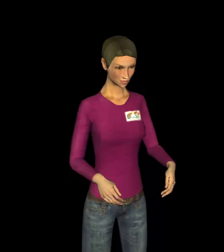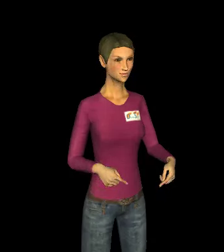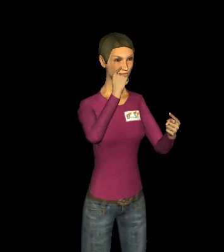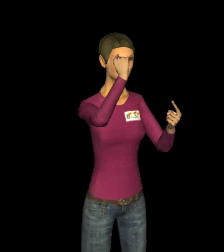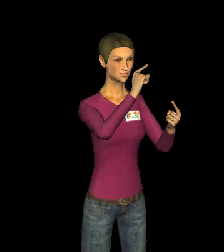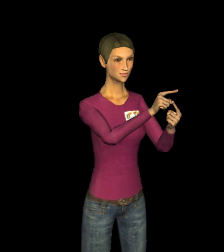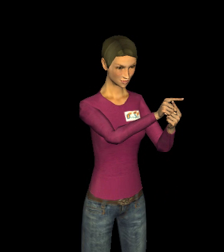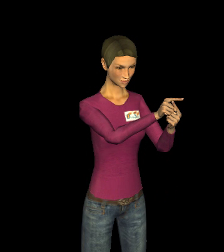موضوع